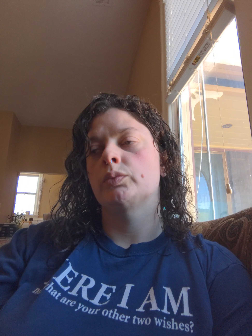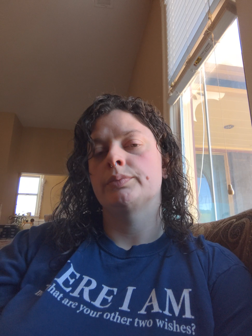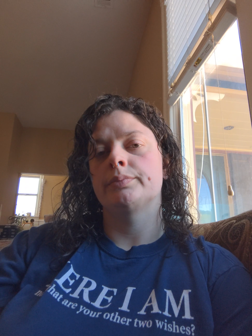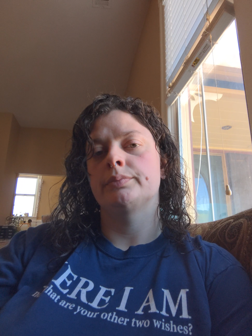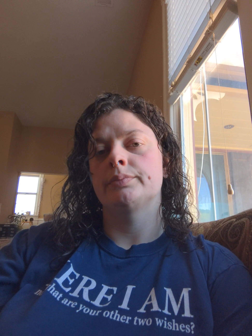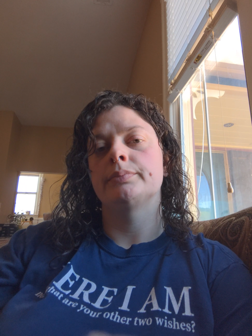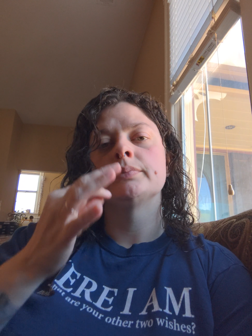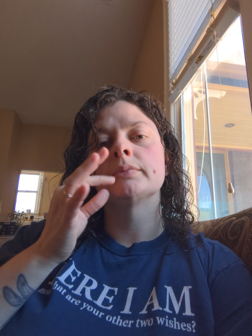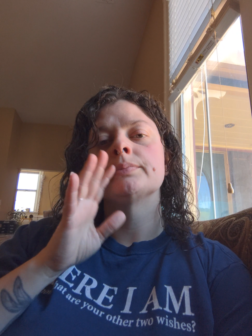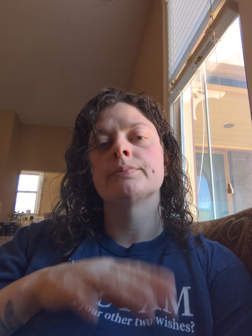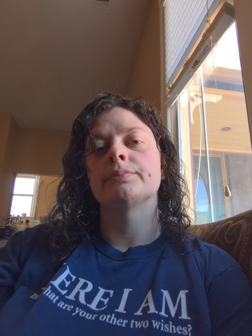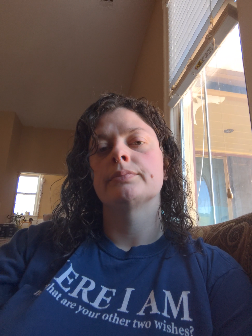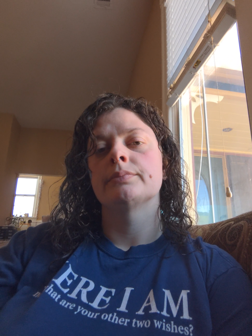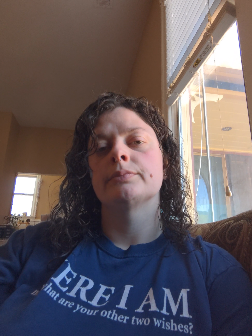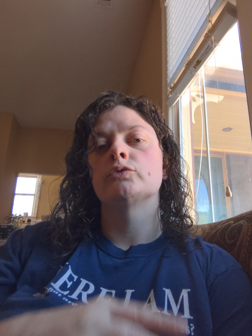bee